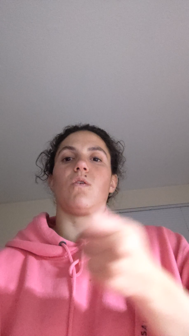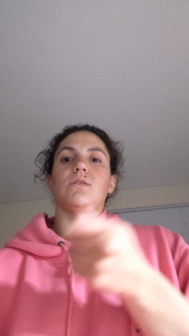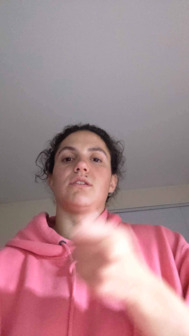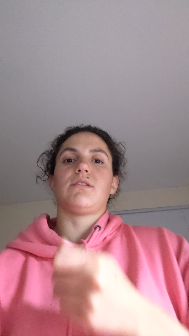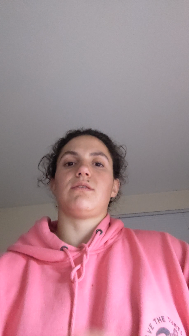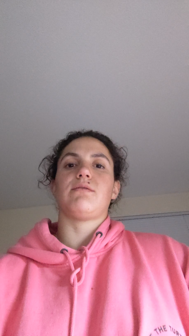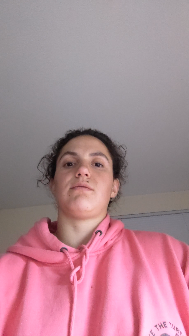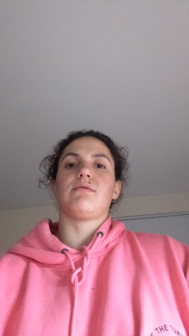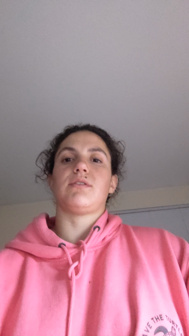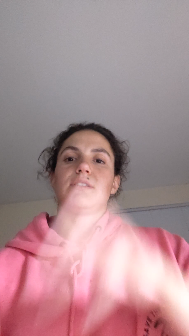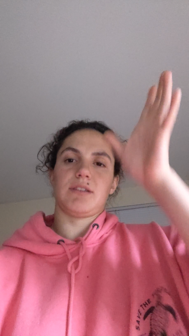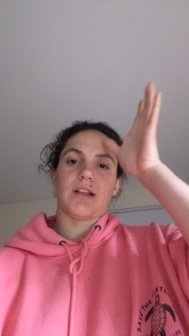daddy